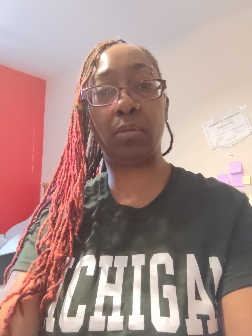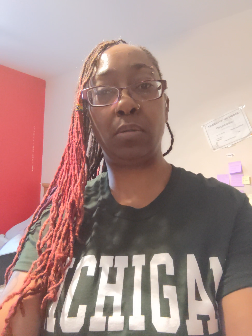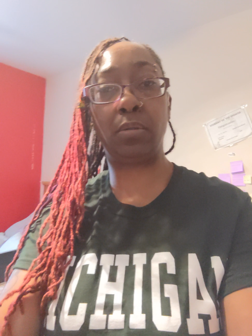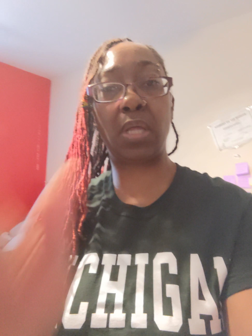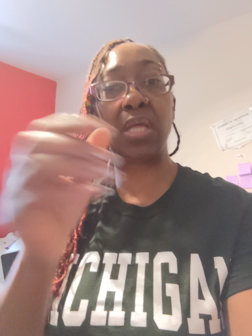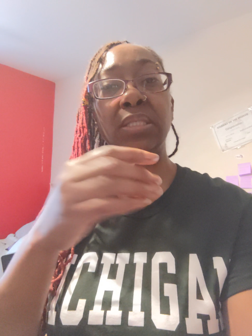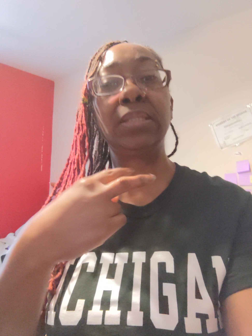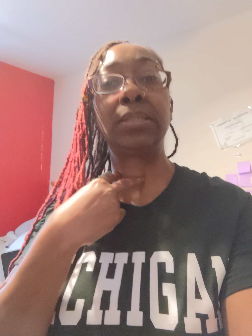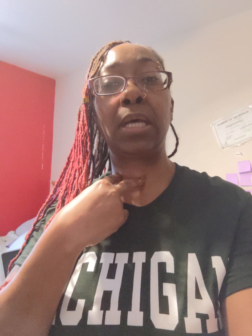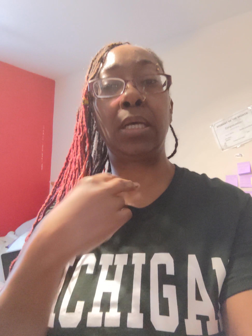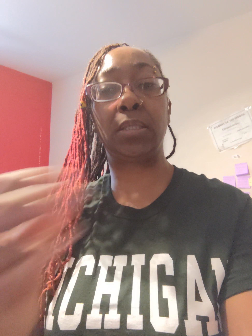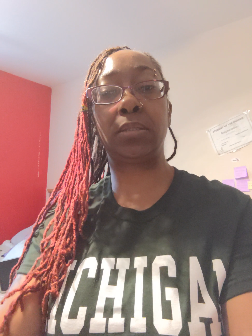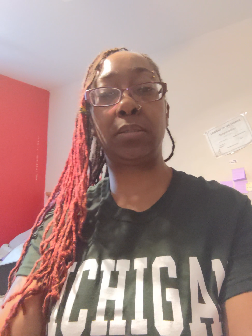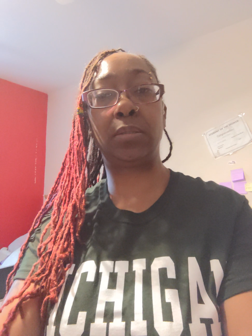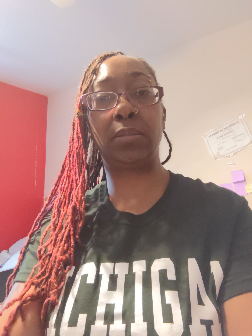stuck